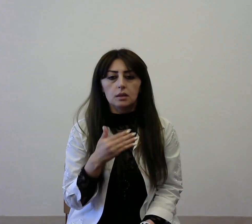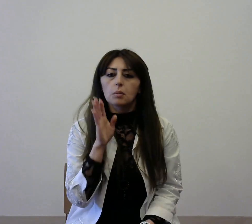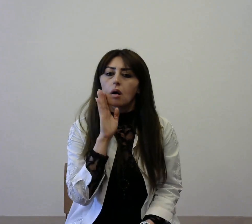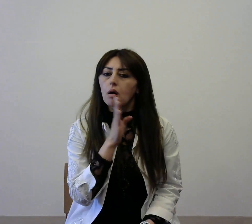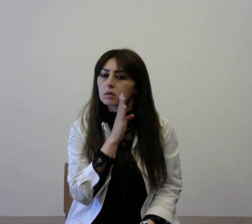ana